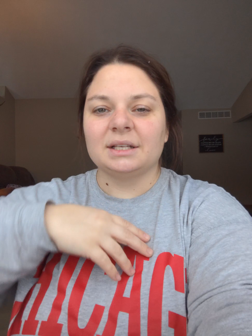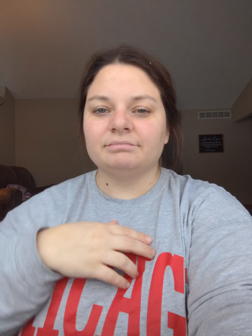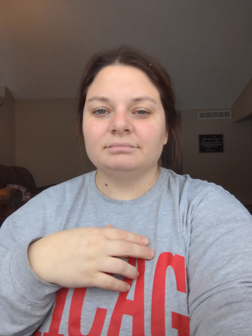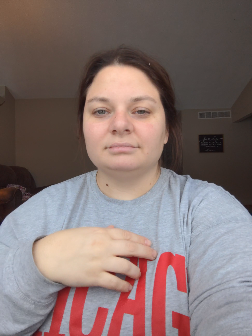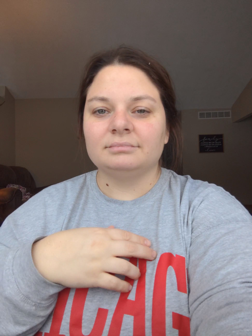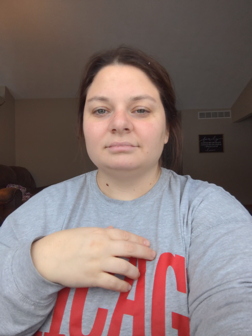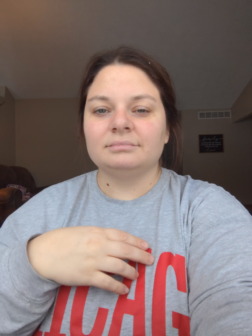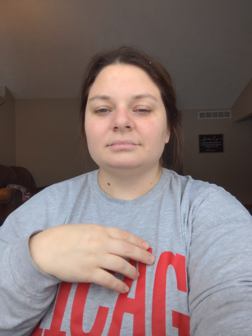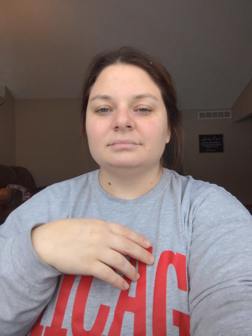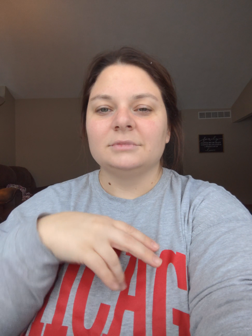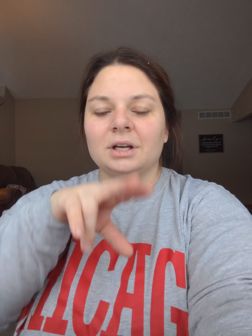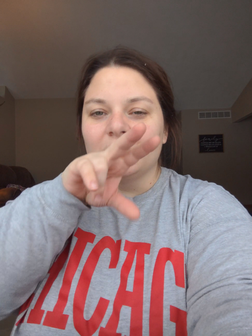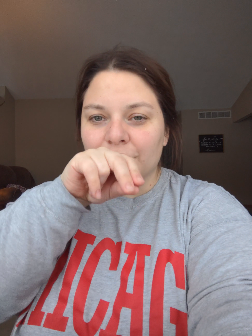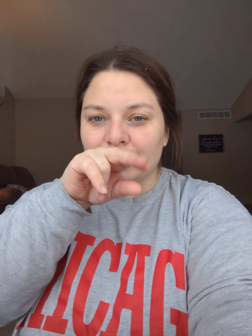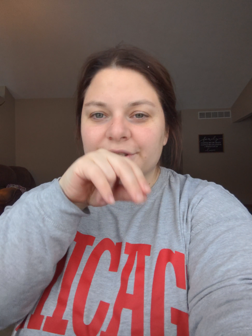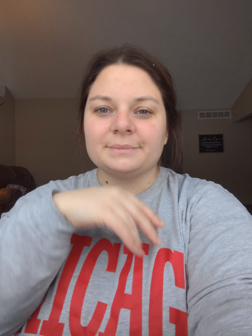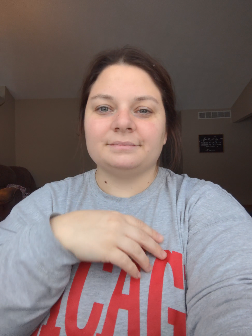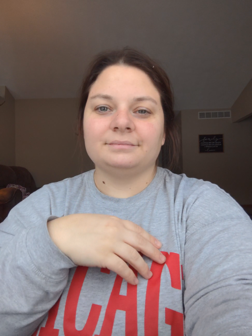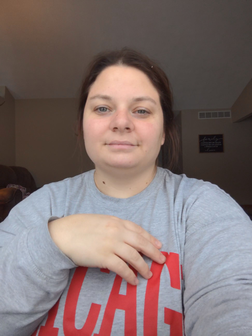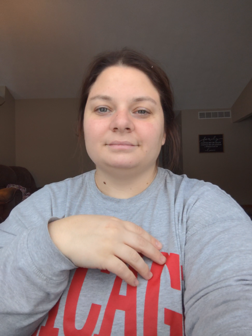goose